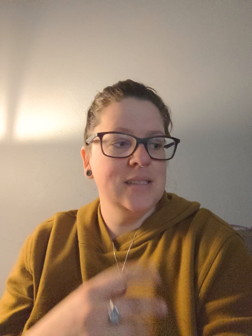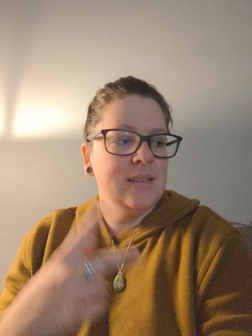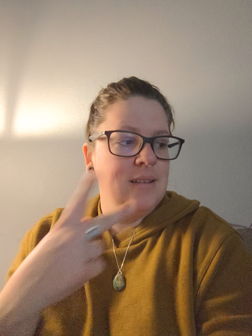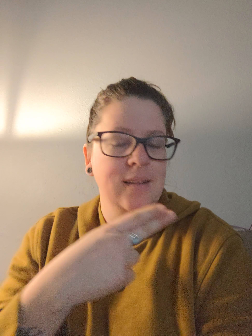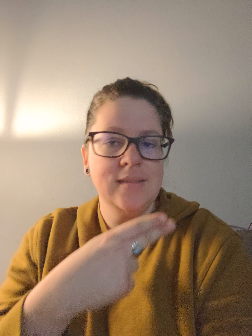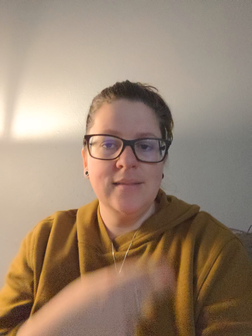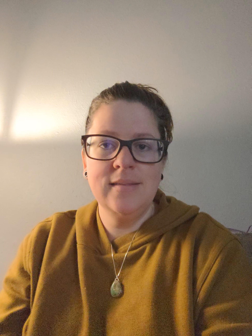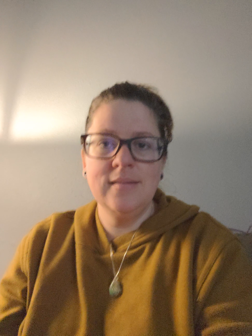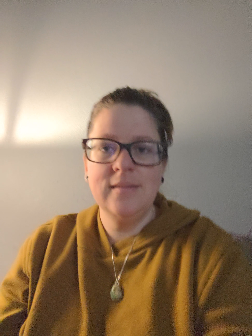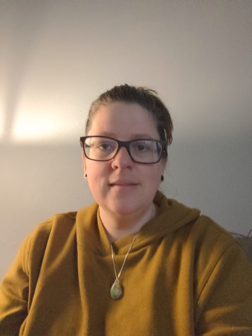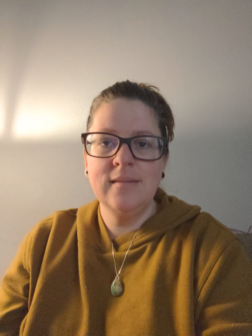cut